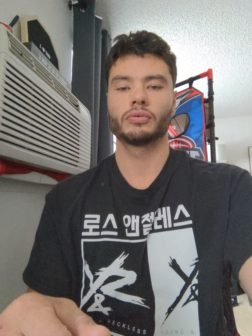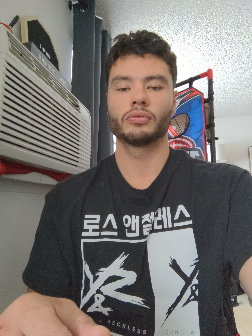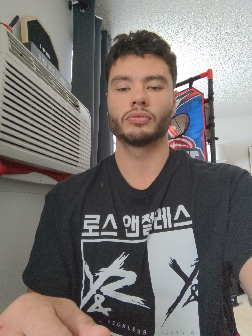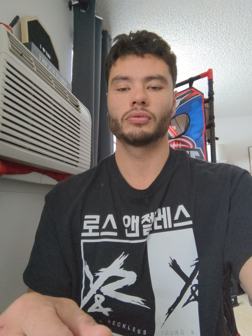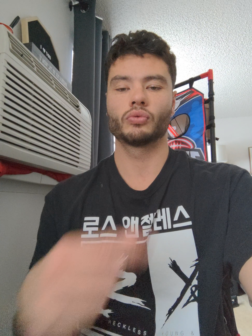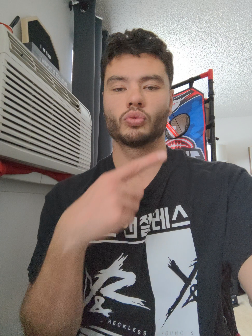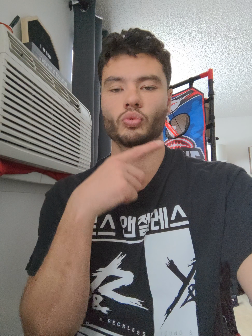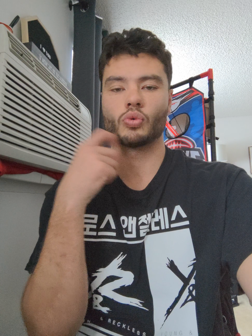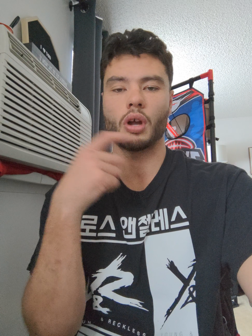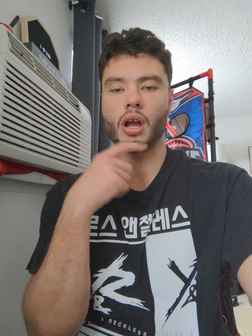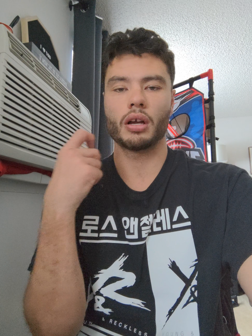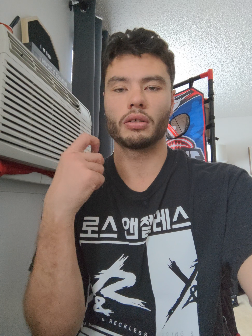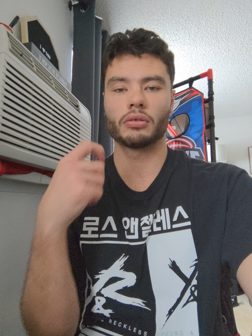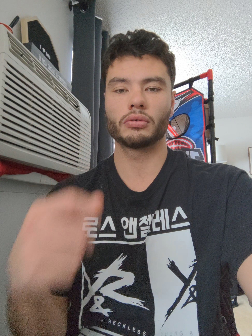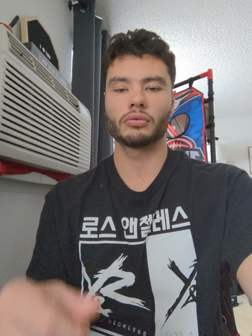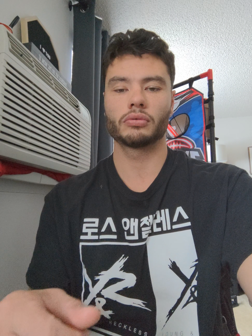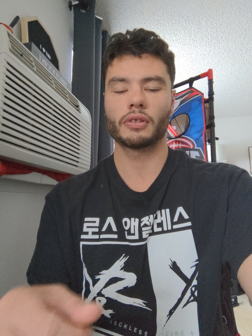dryer